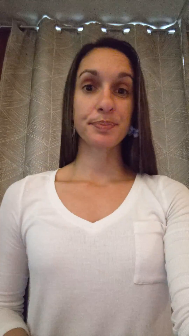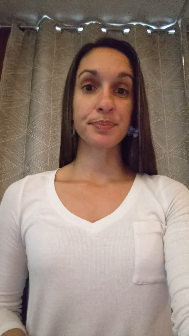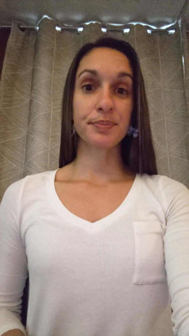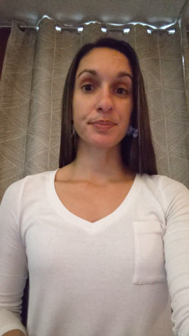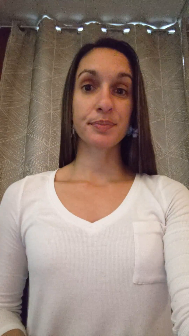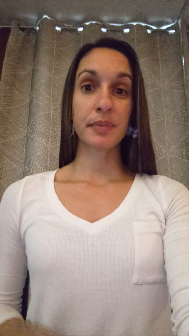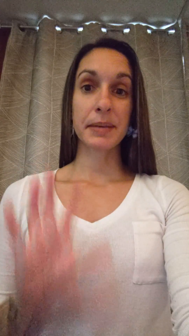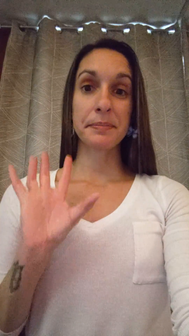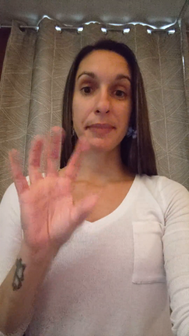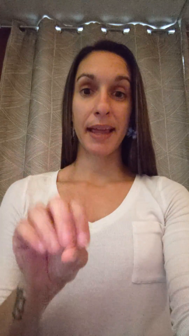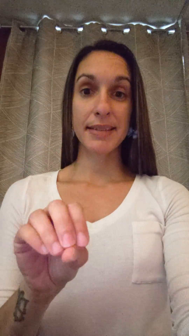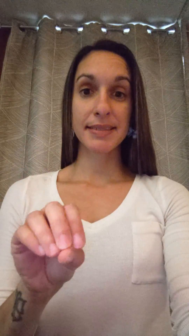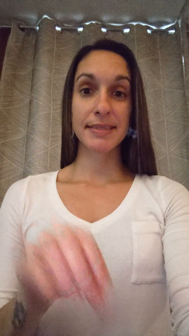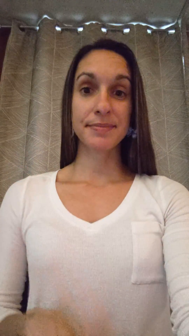bite